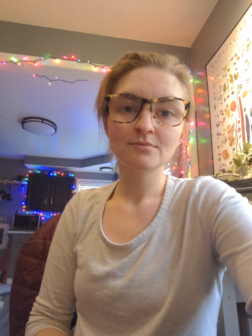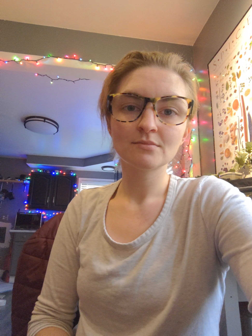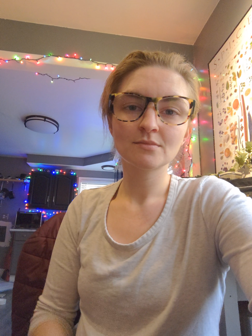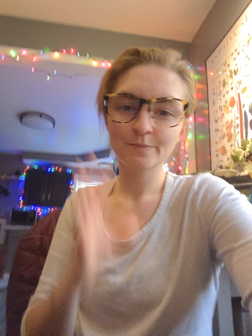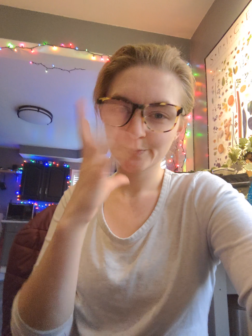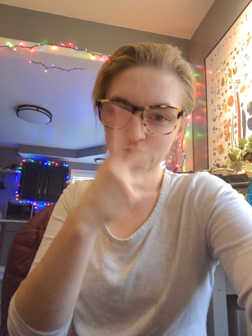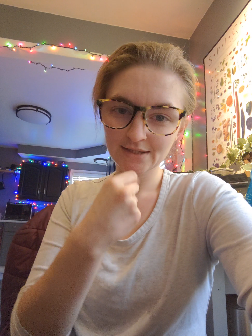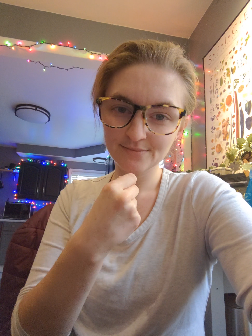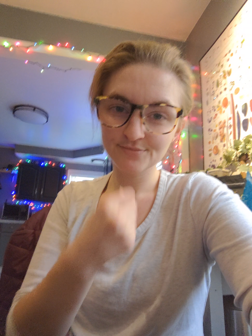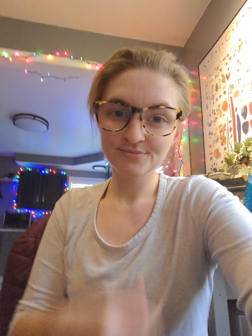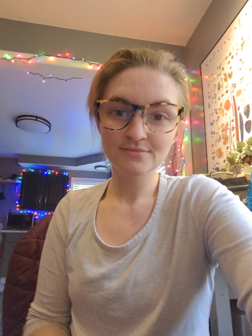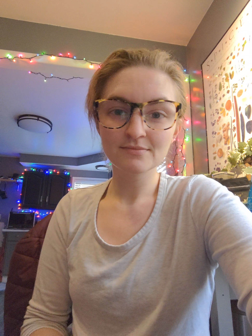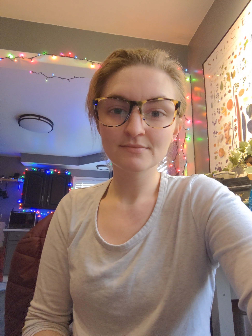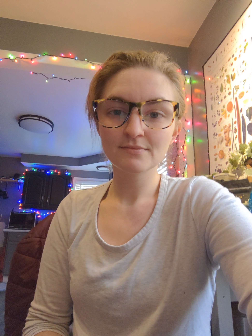pretty